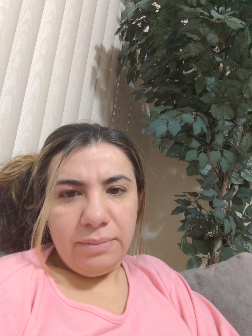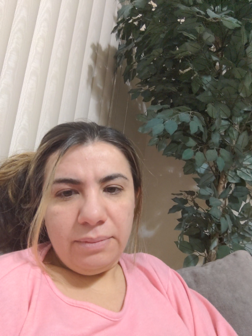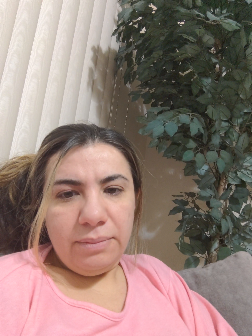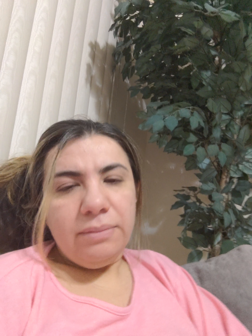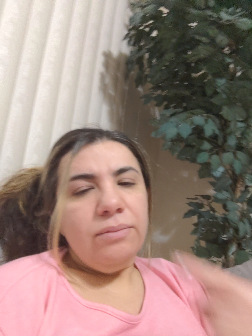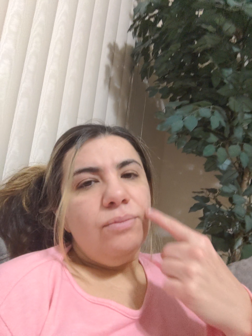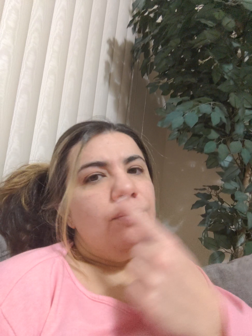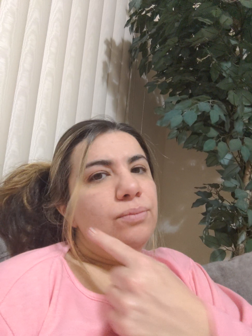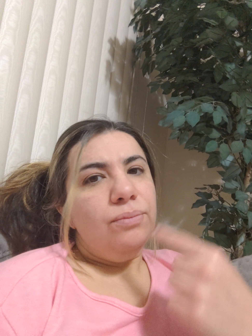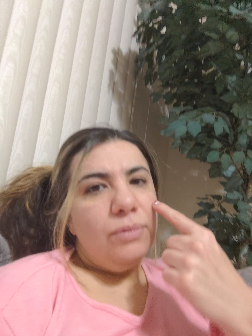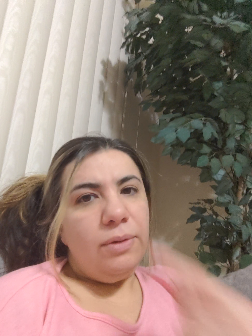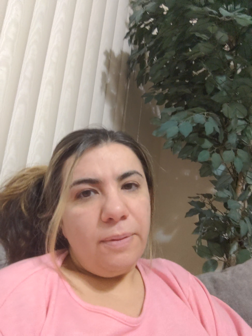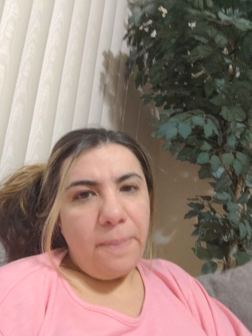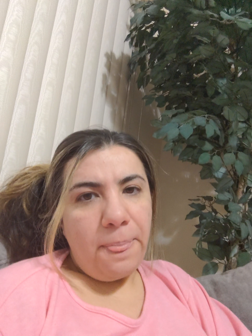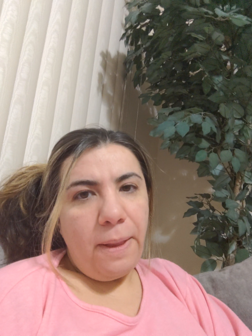mouth